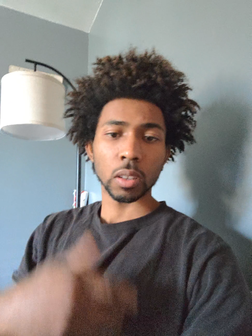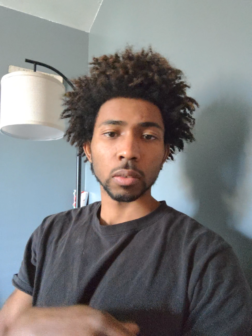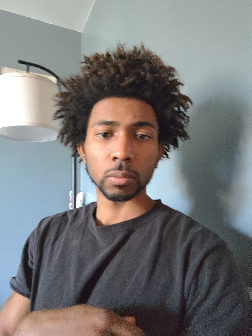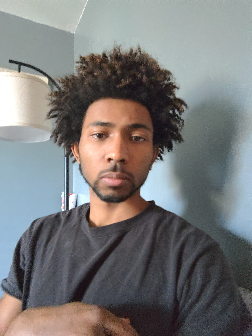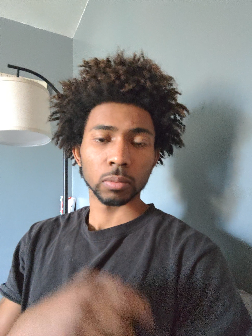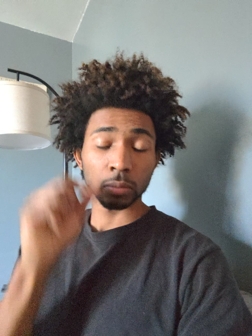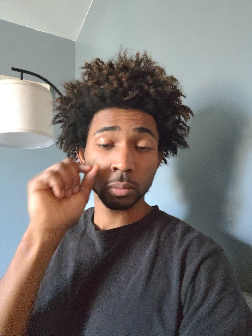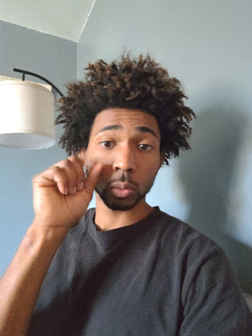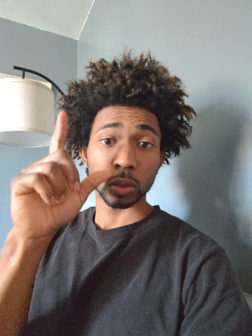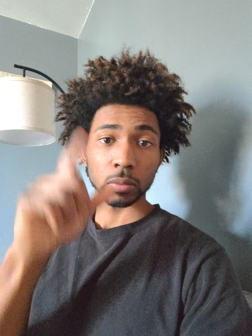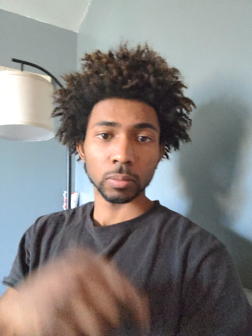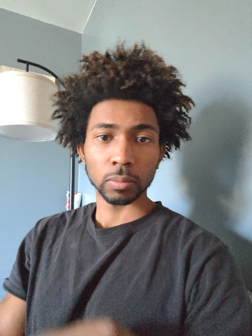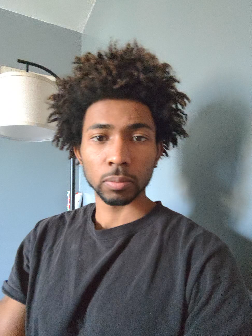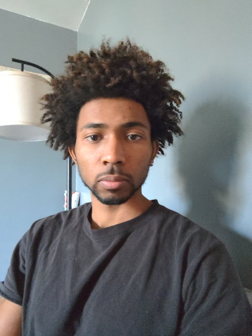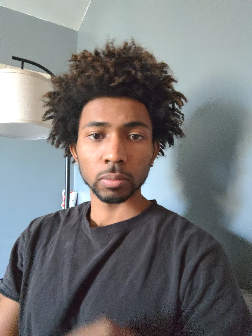wake